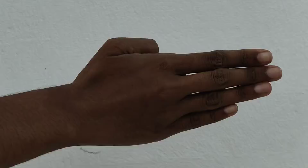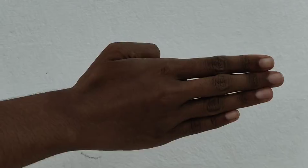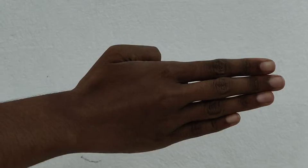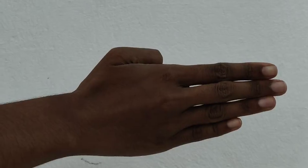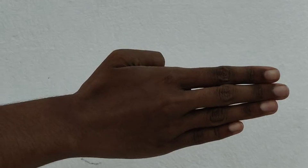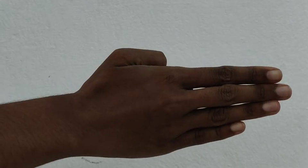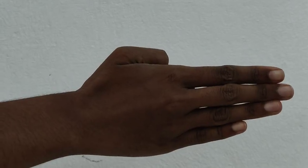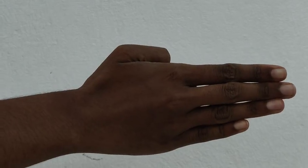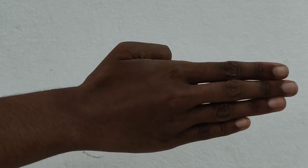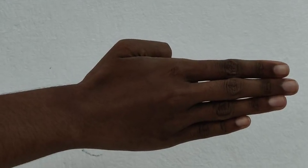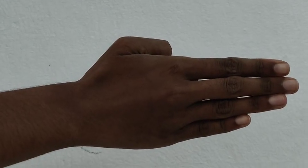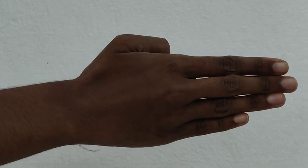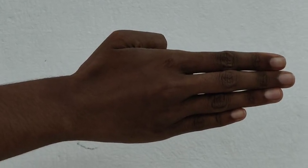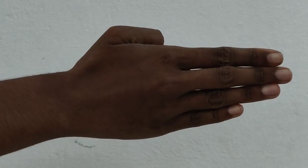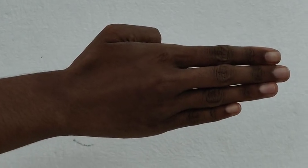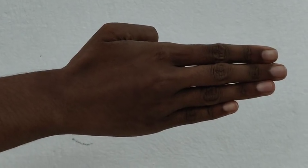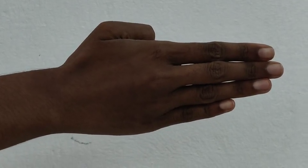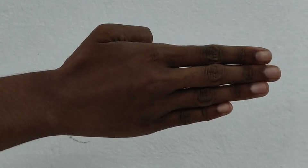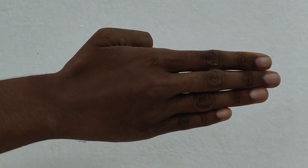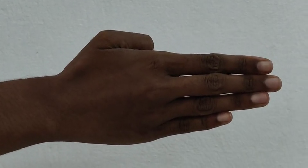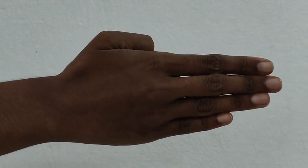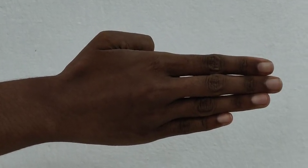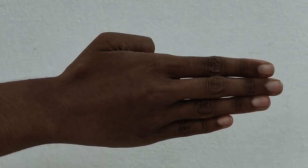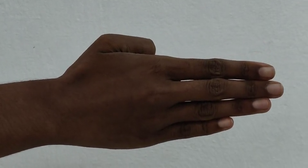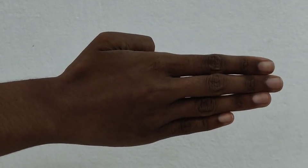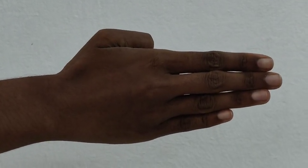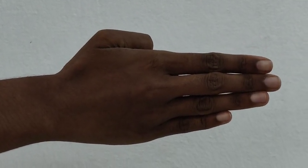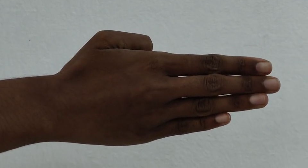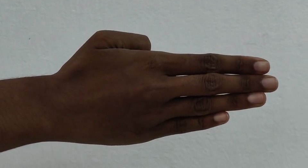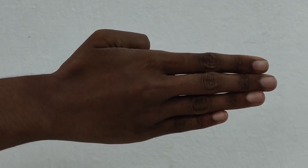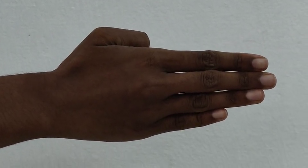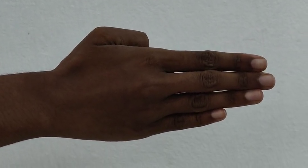അ